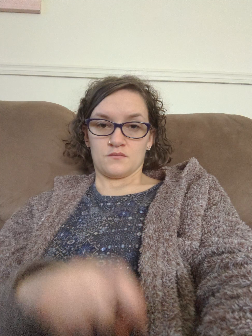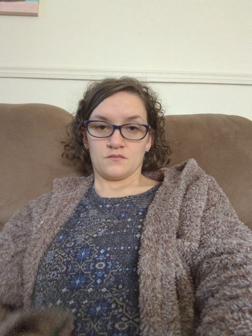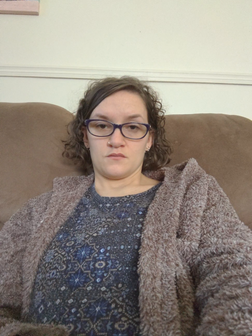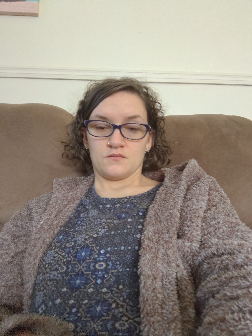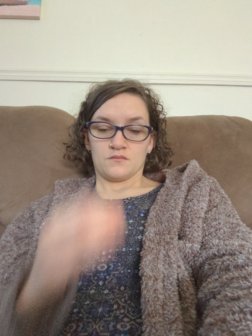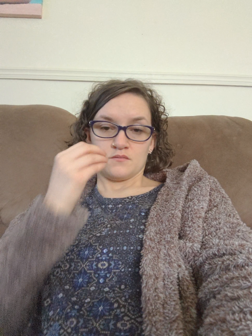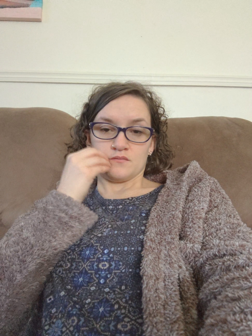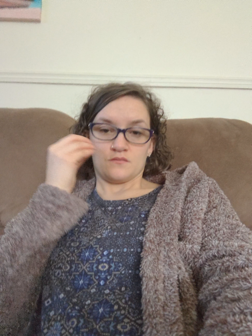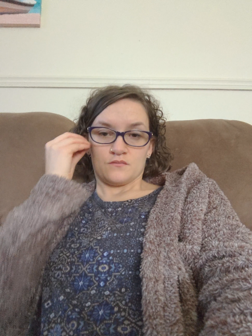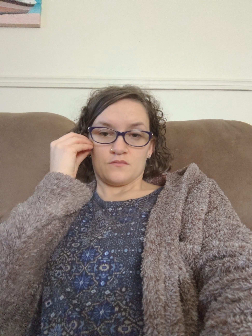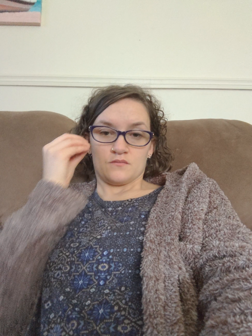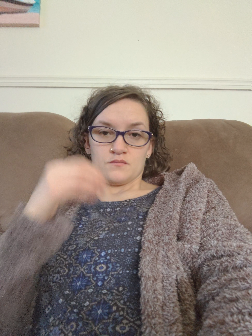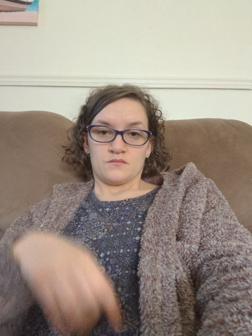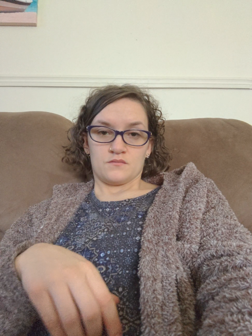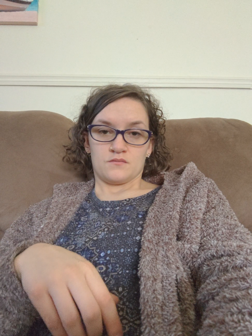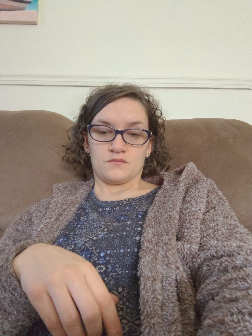home